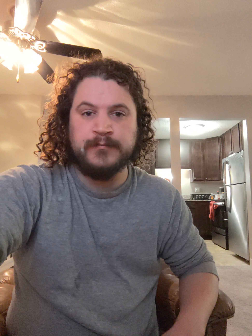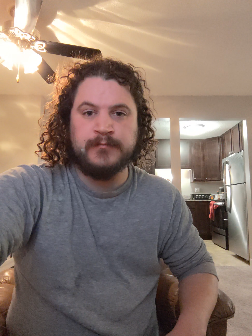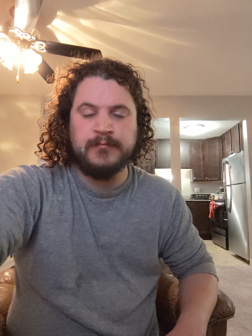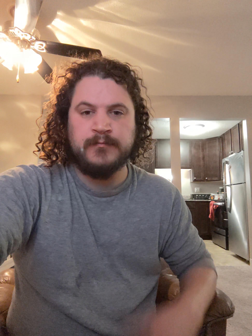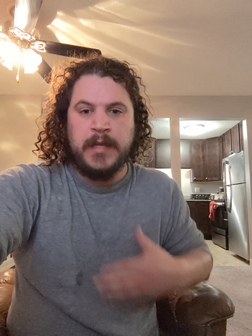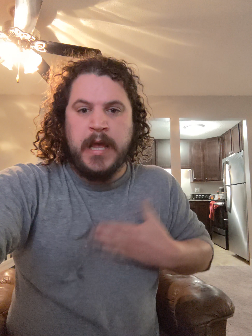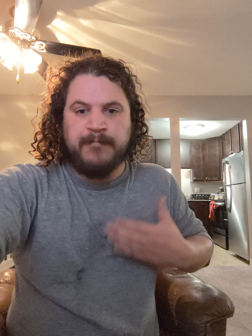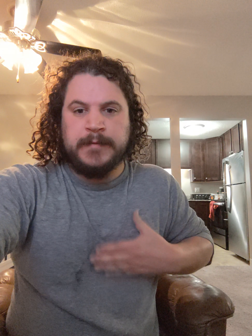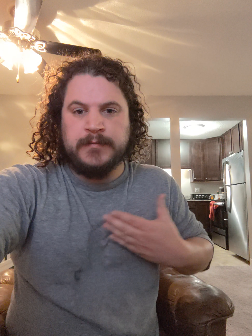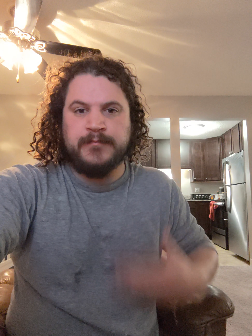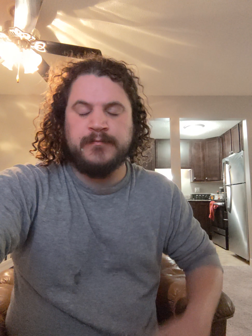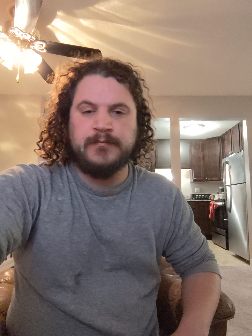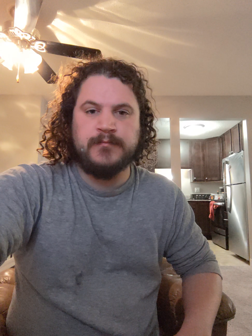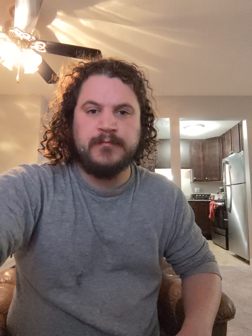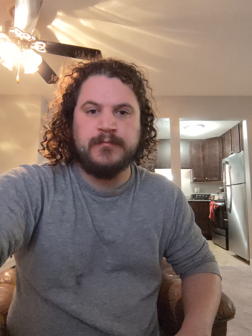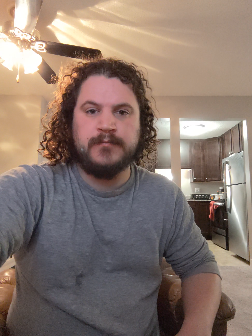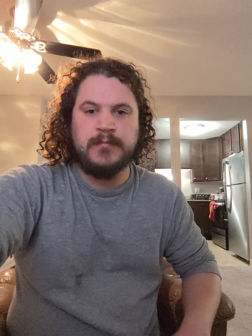happy